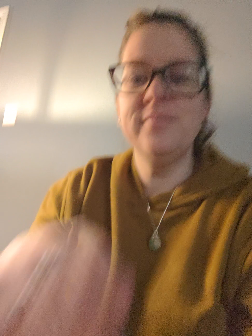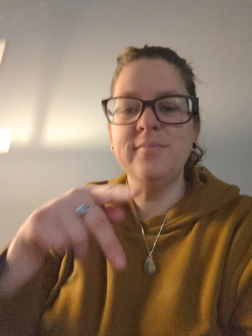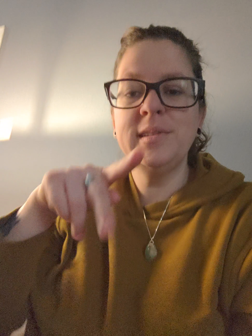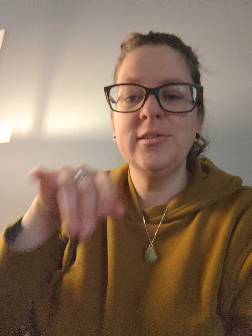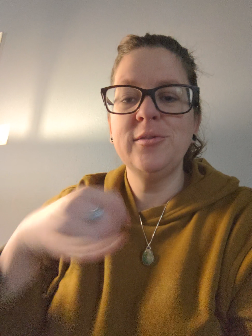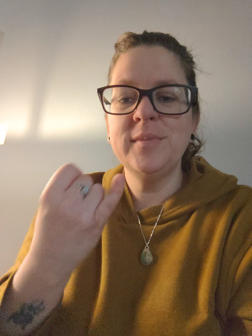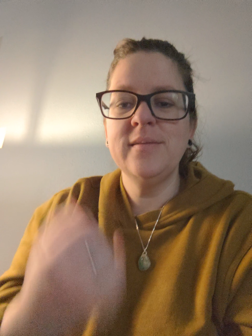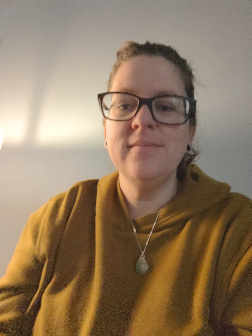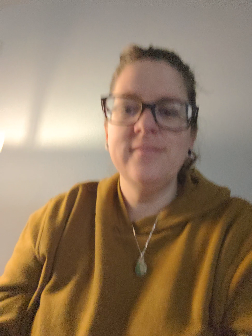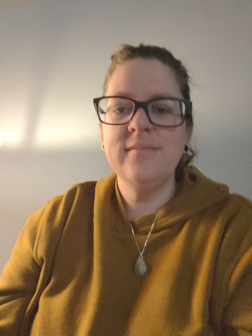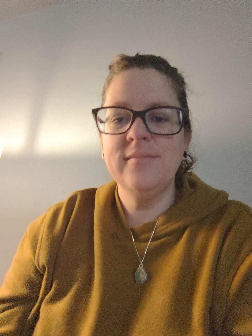pajamas